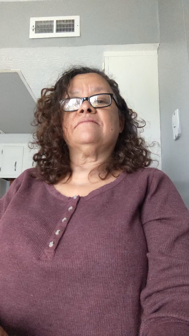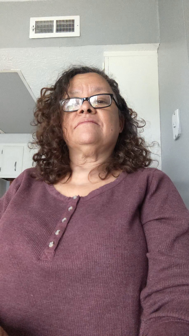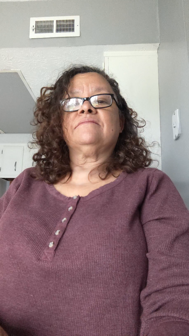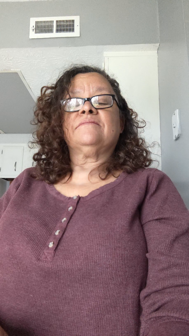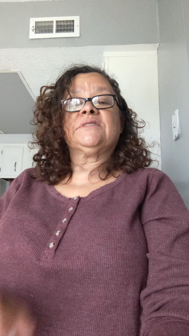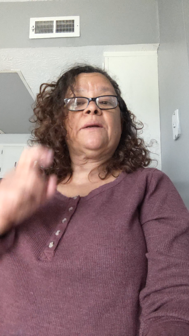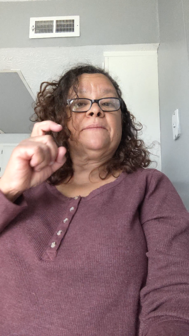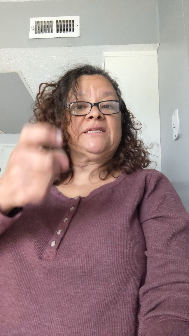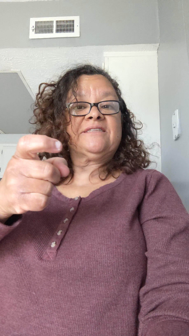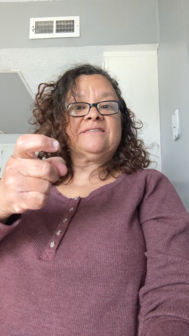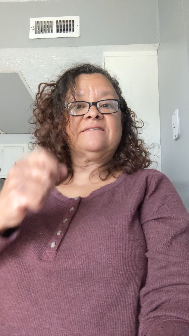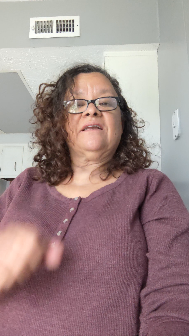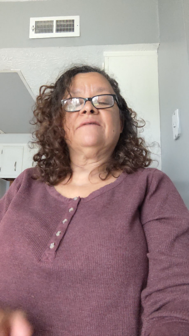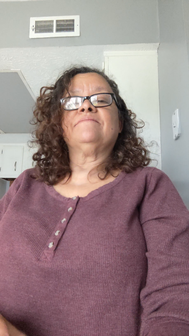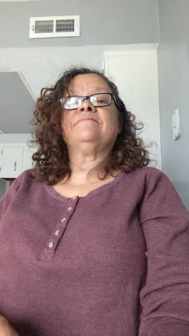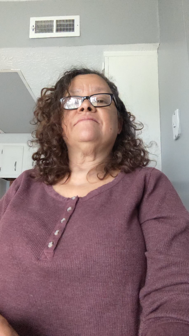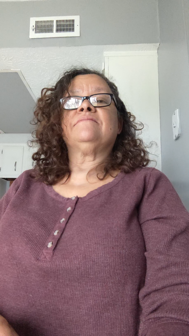present